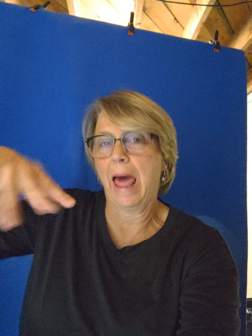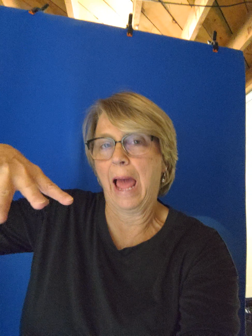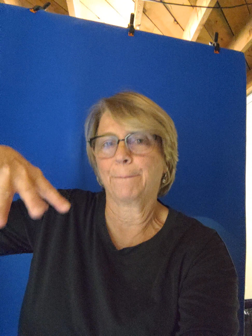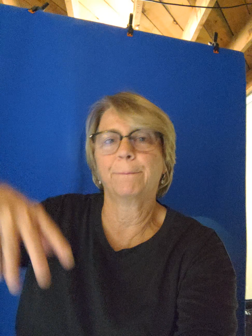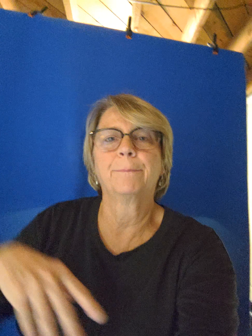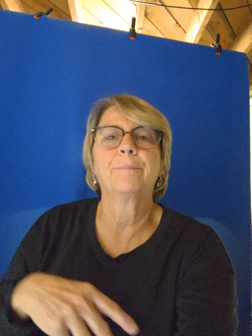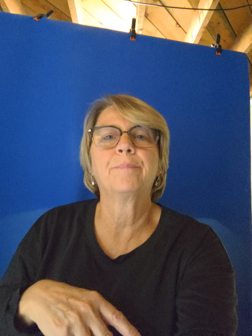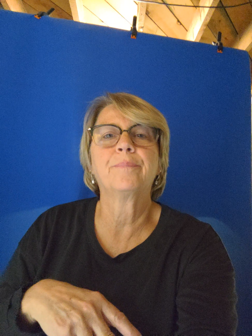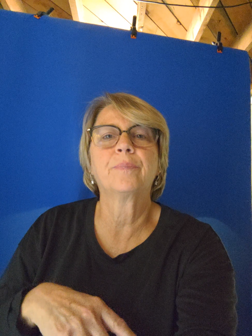lamp